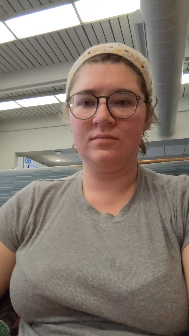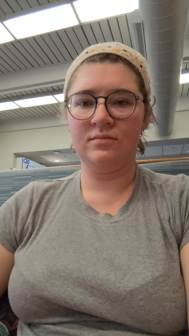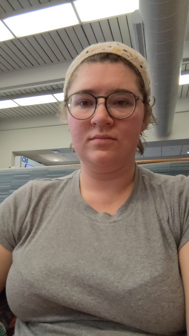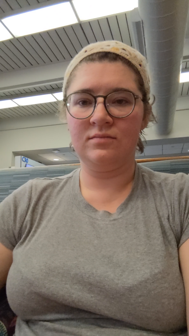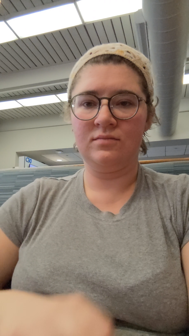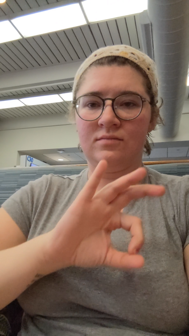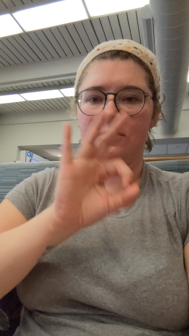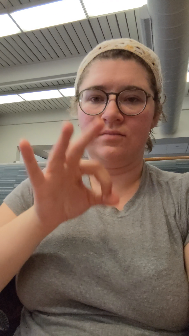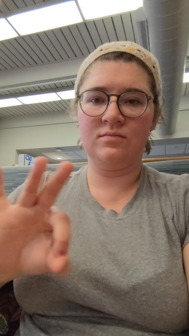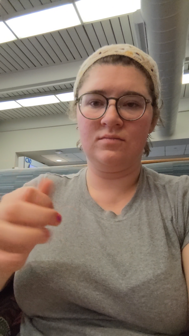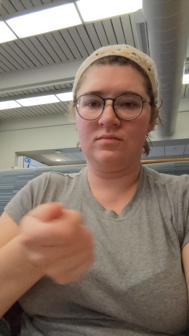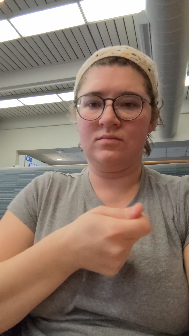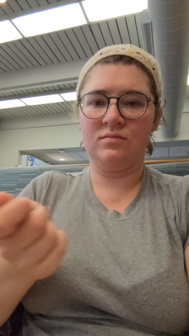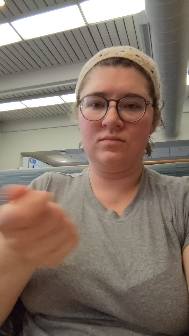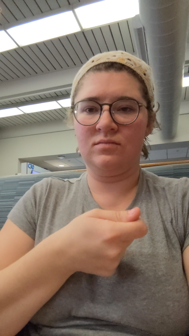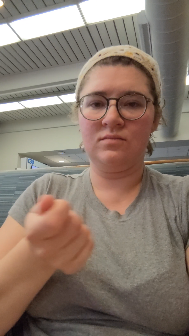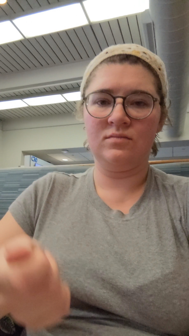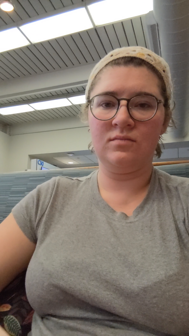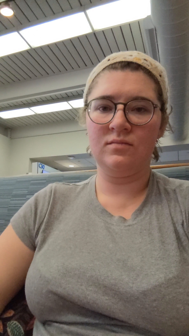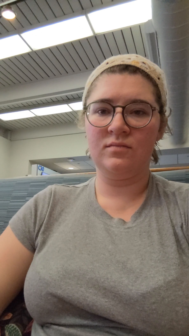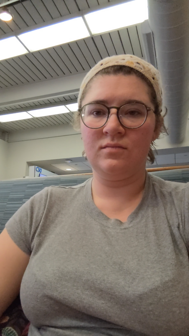hose